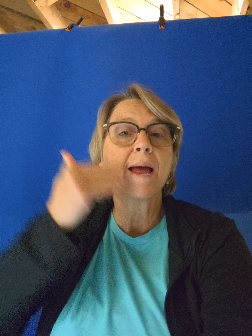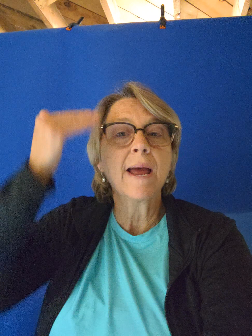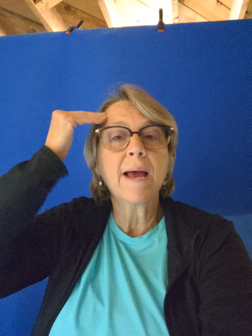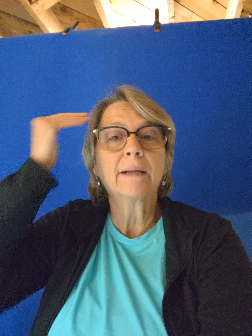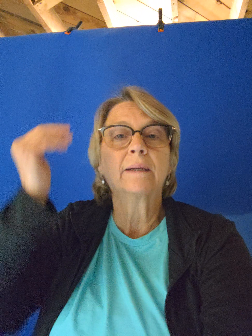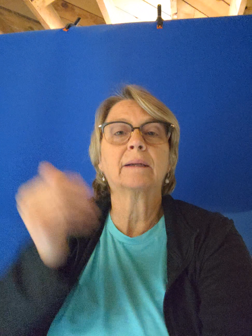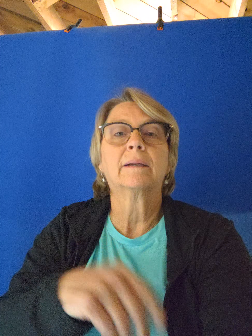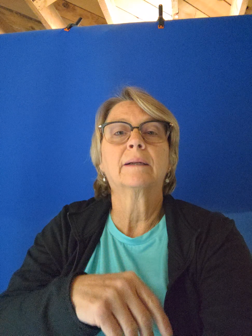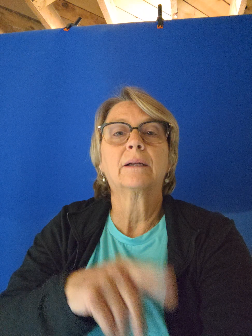head